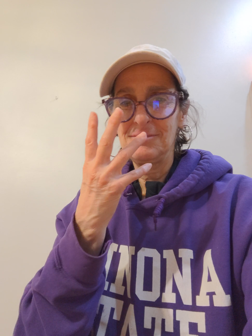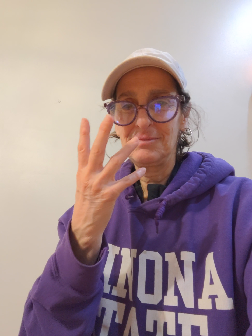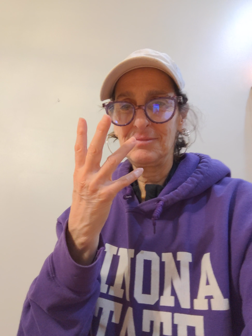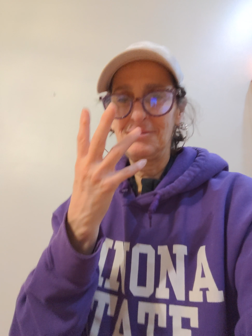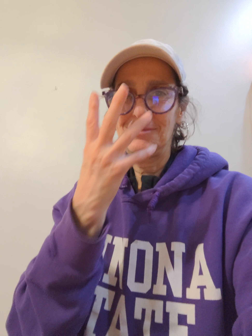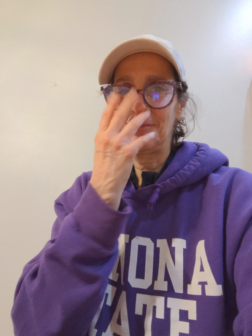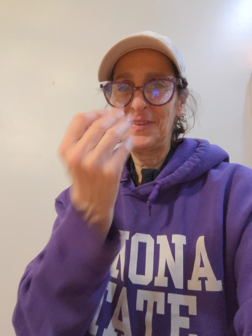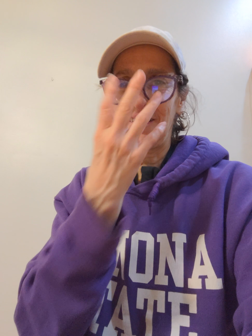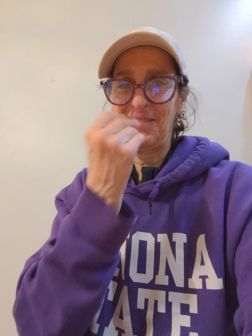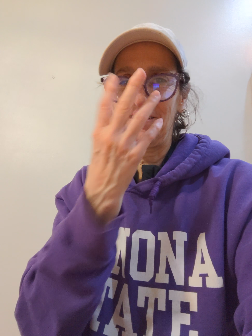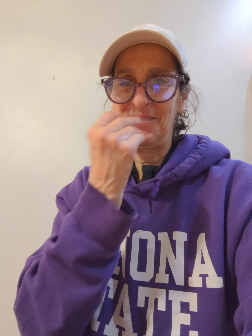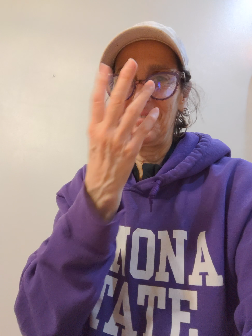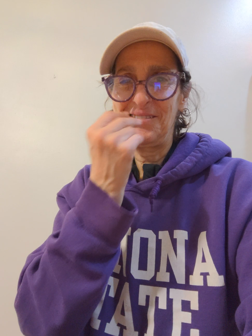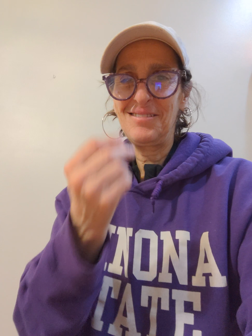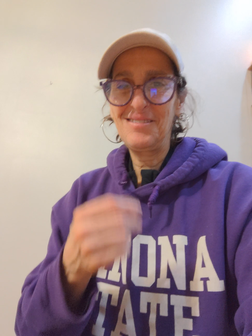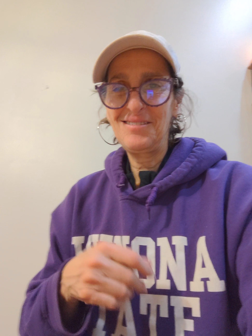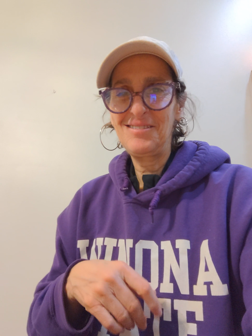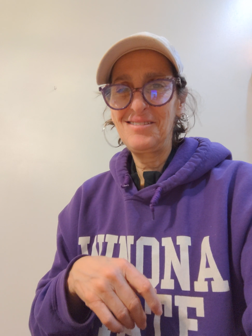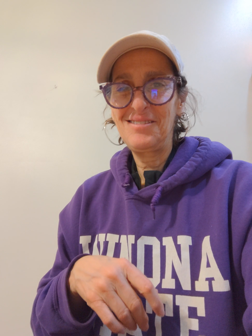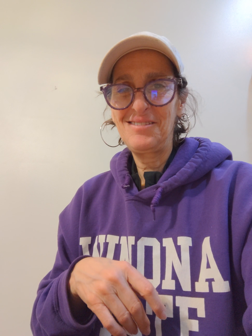wolf